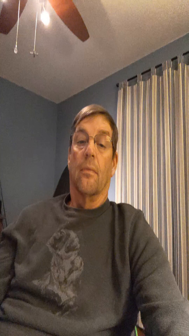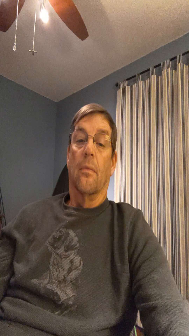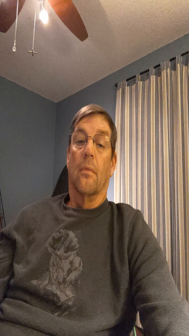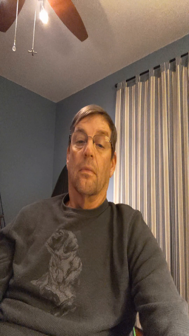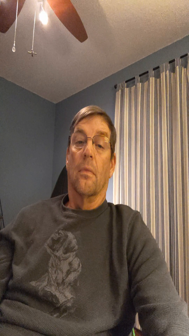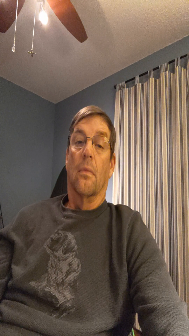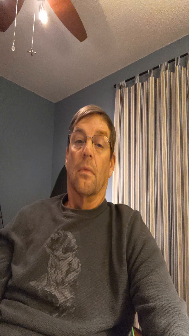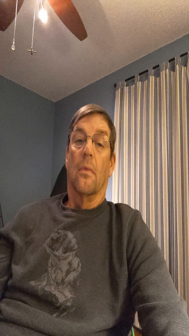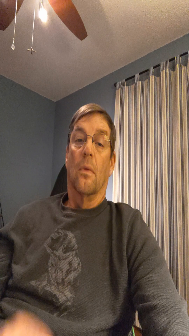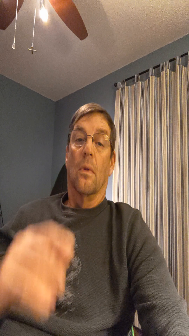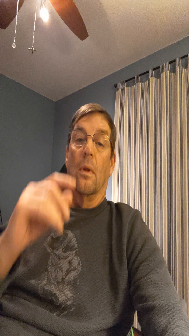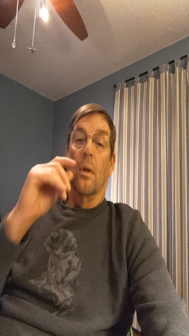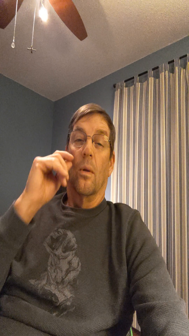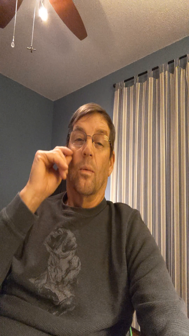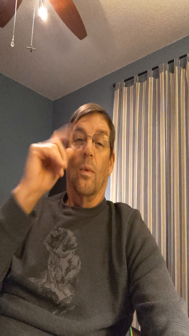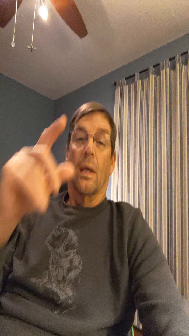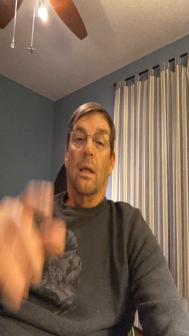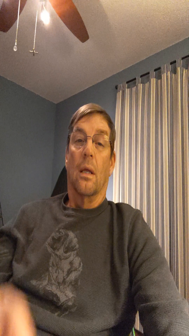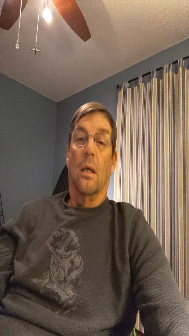wake